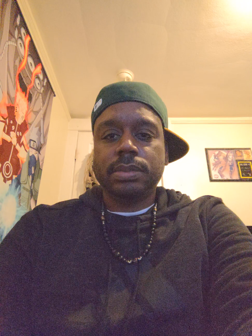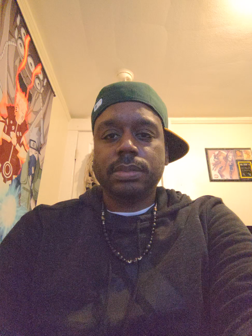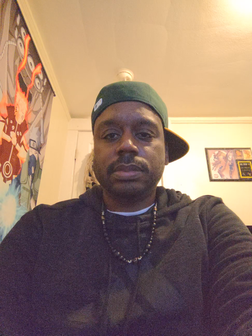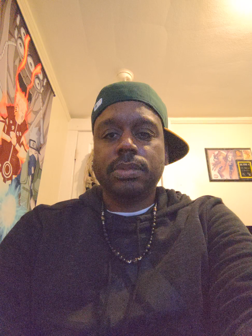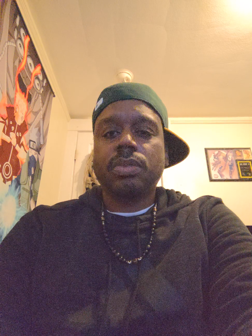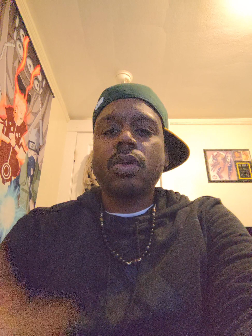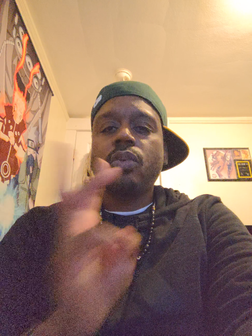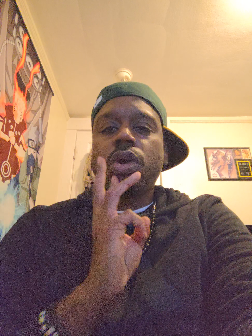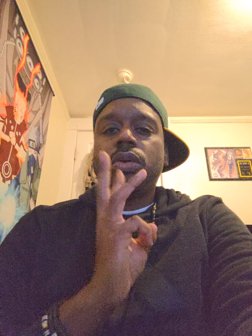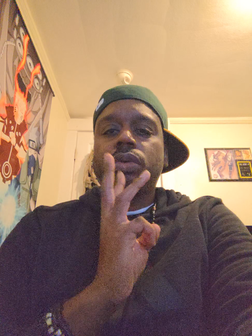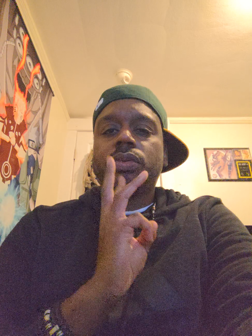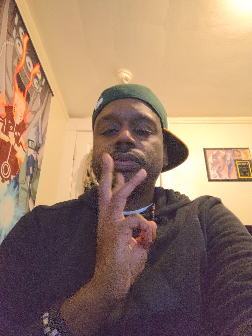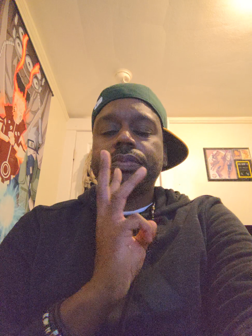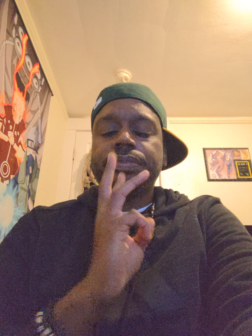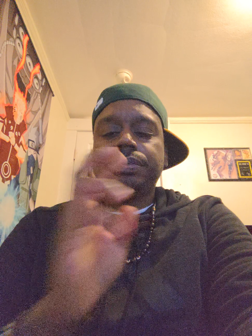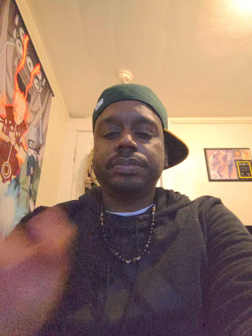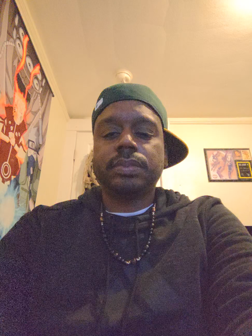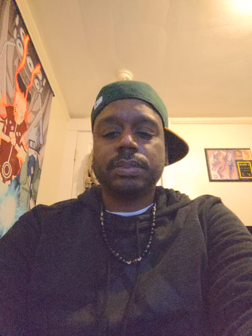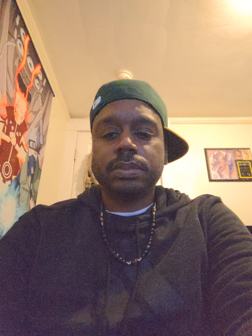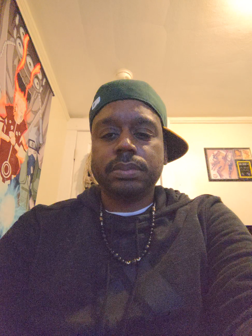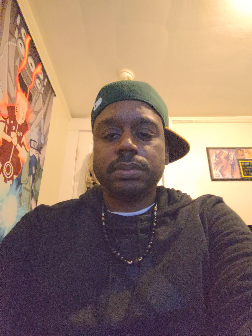water